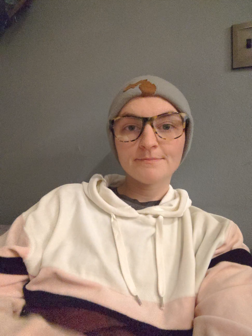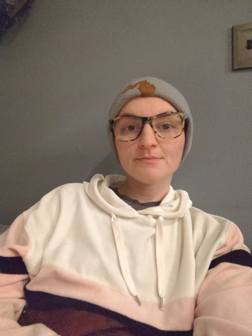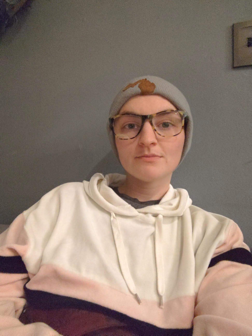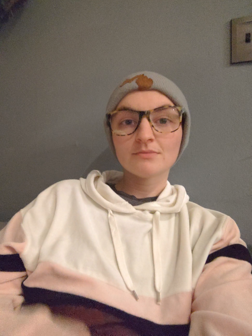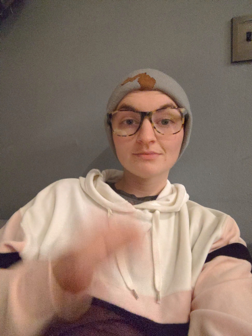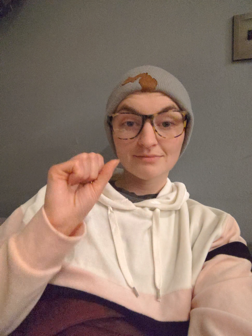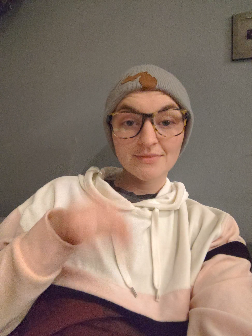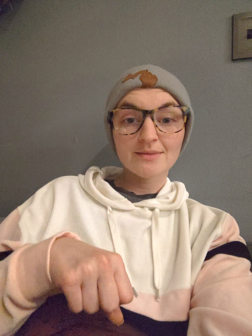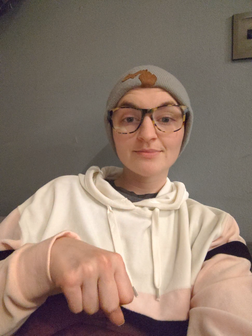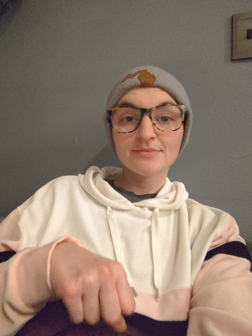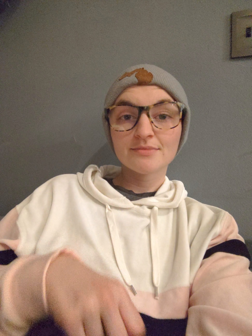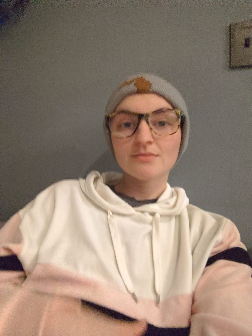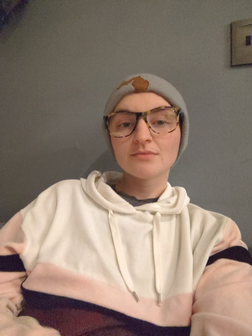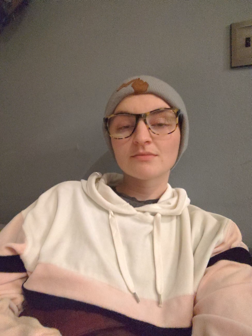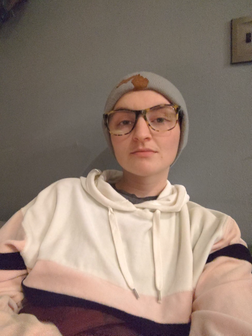can